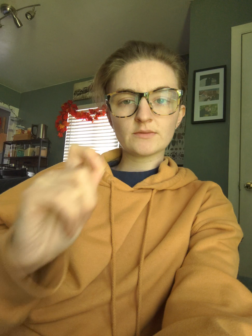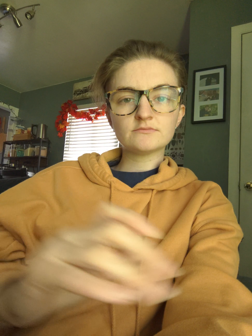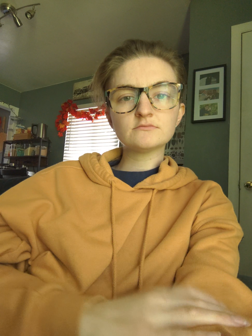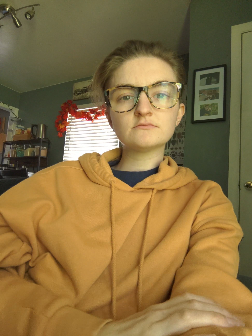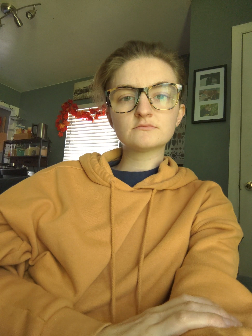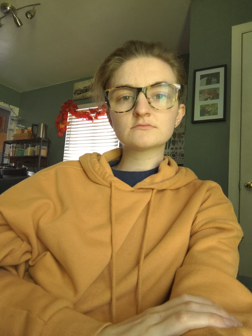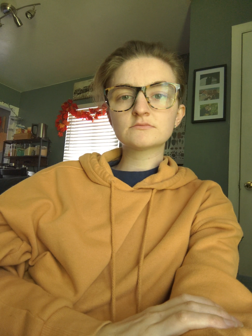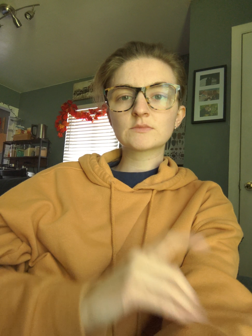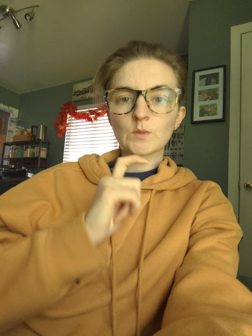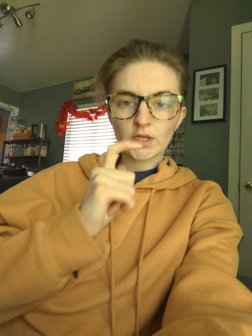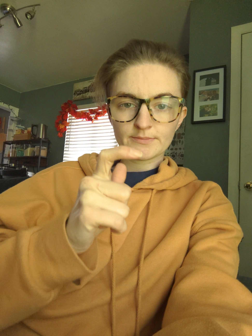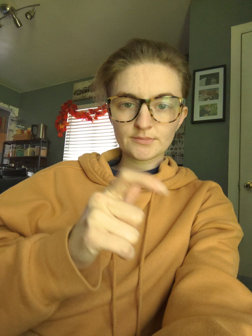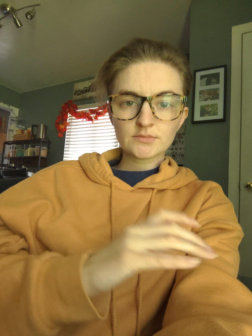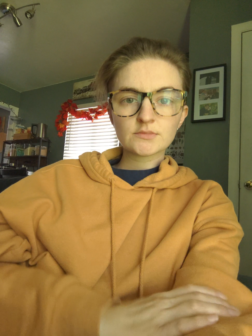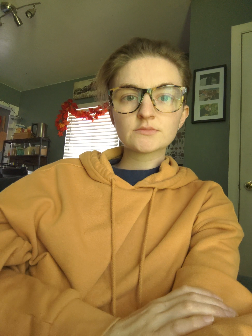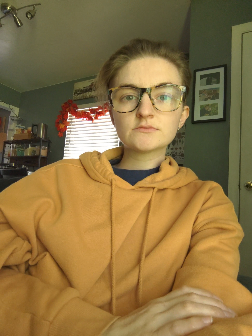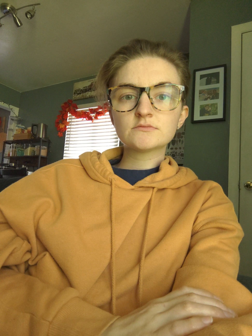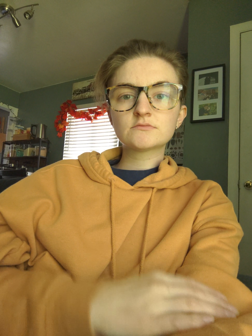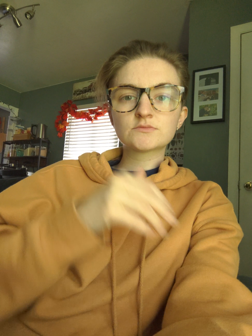run